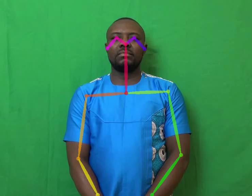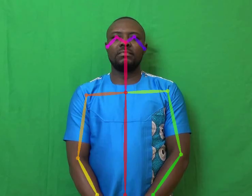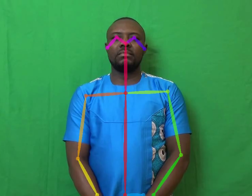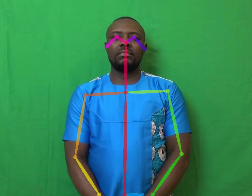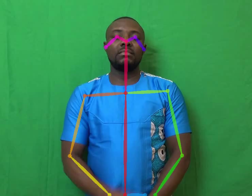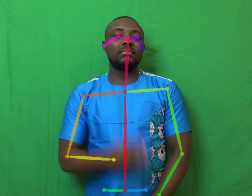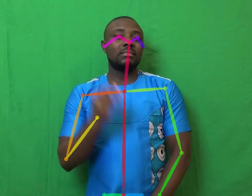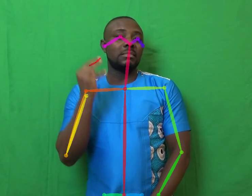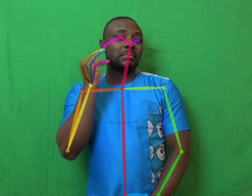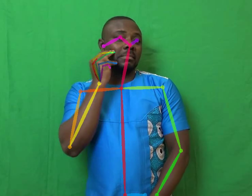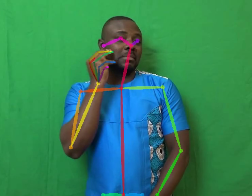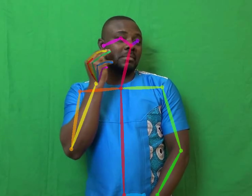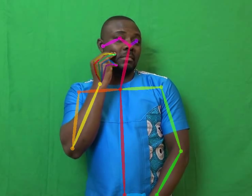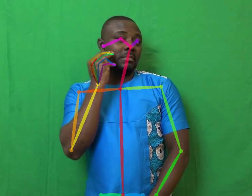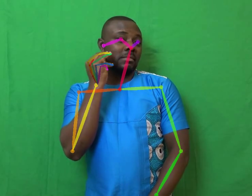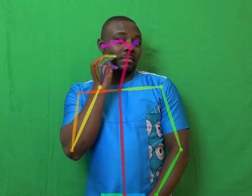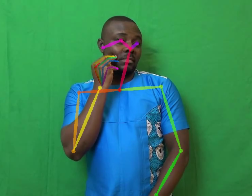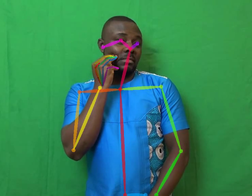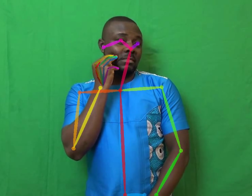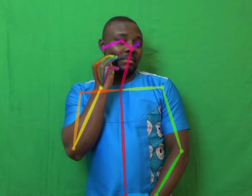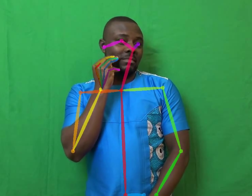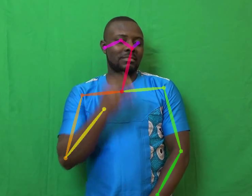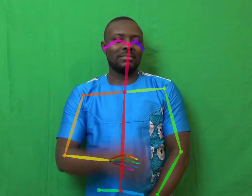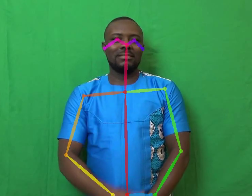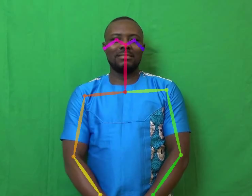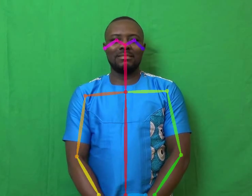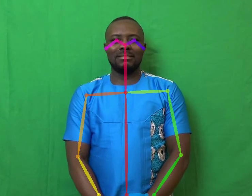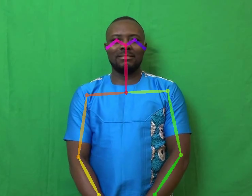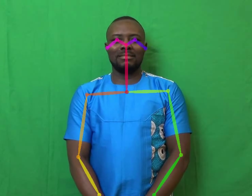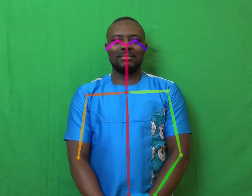menstruation